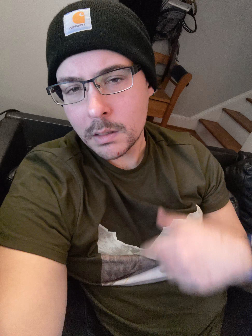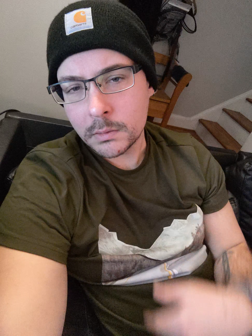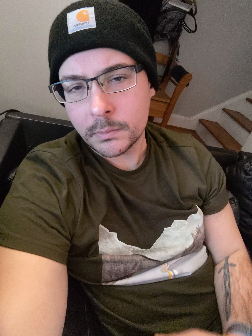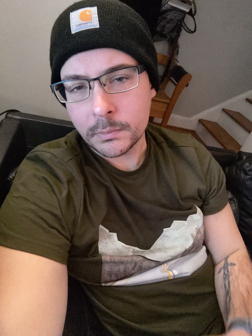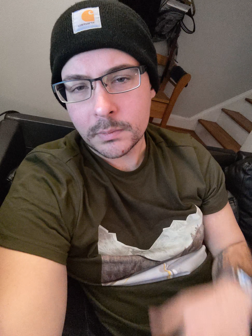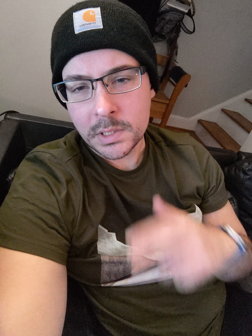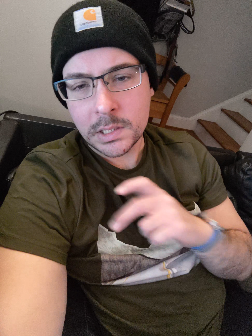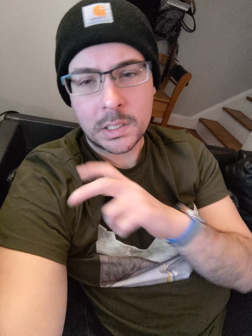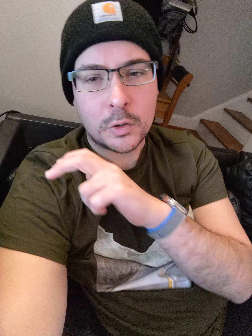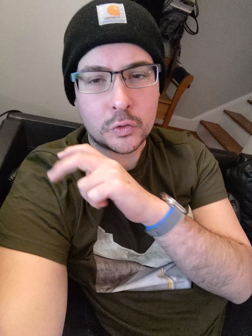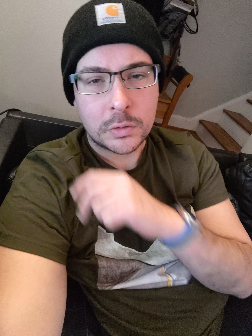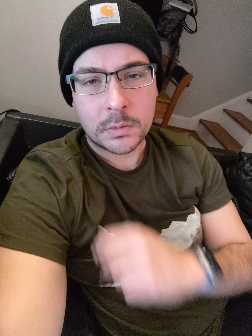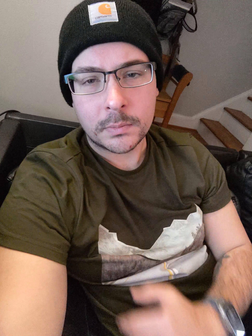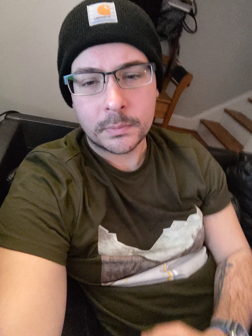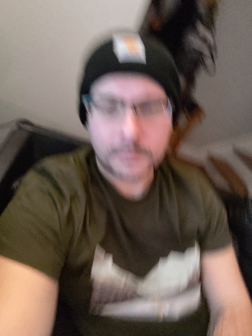stairs